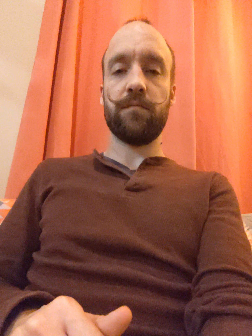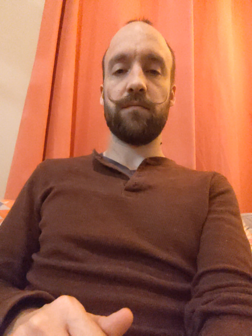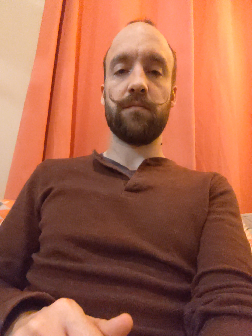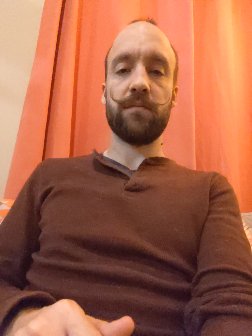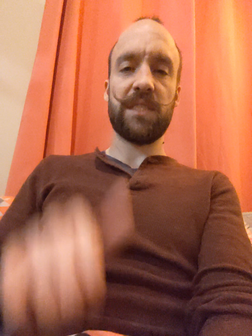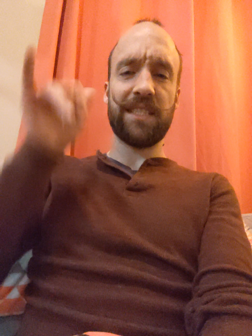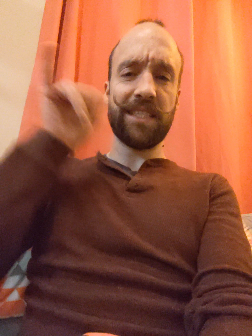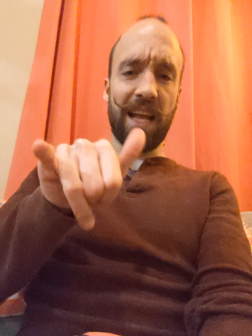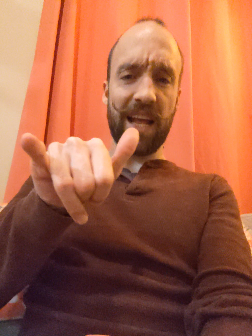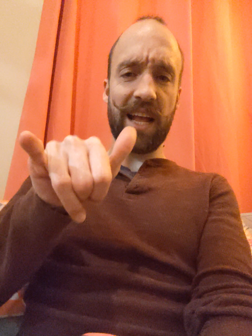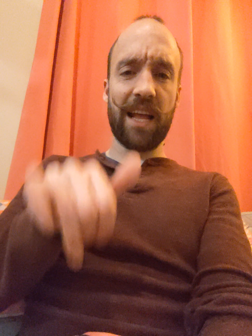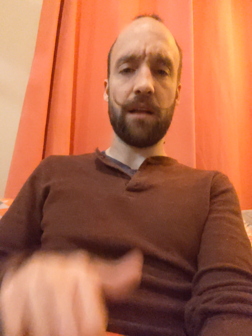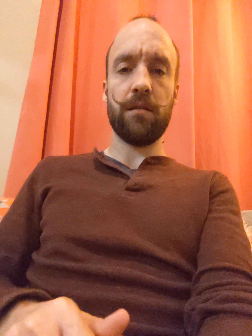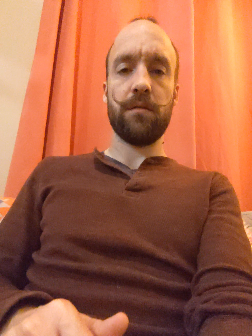stay